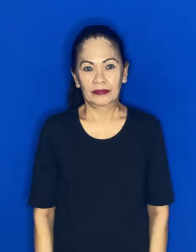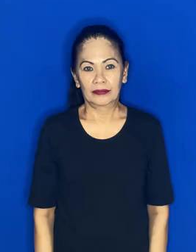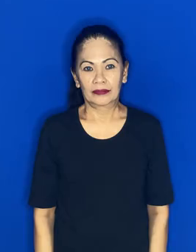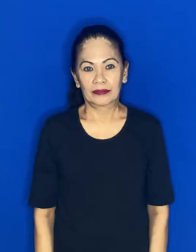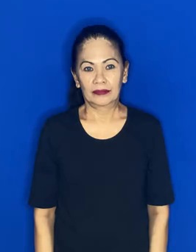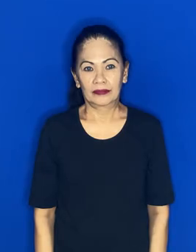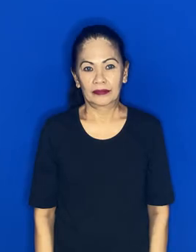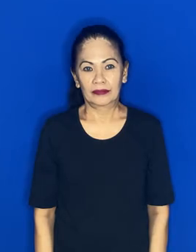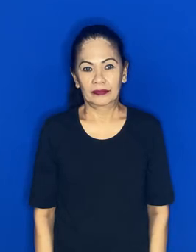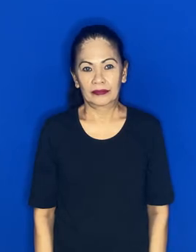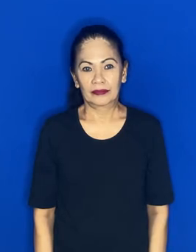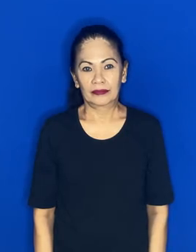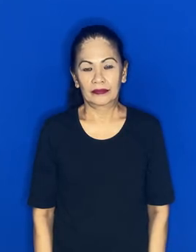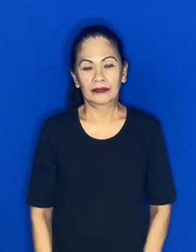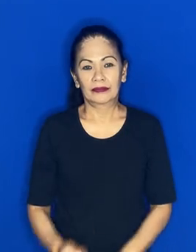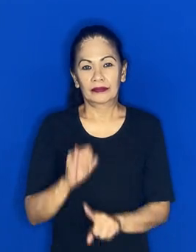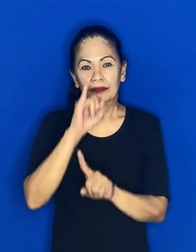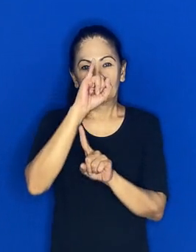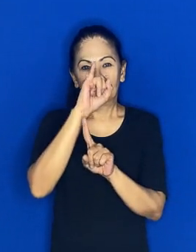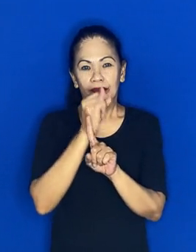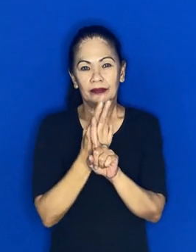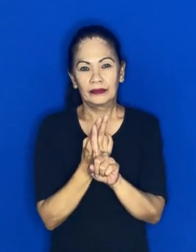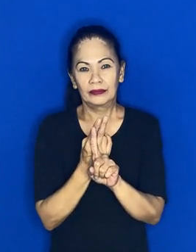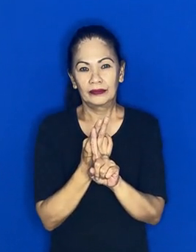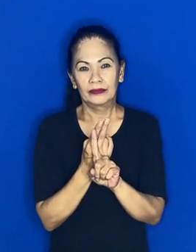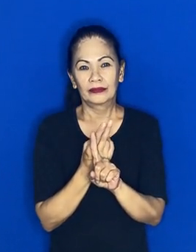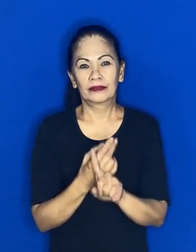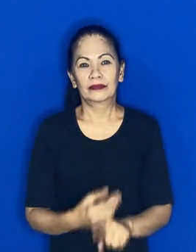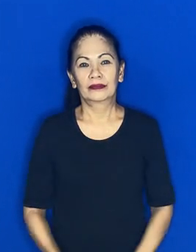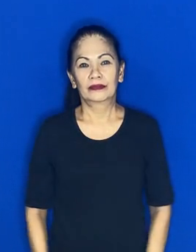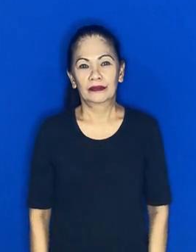june